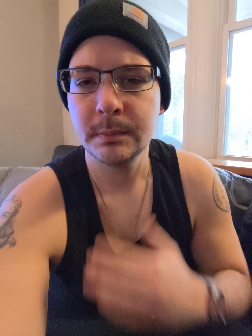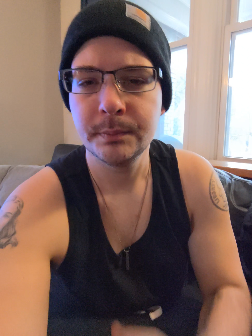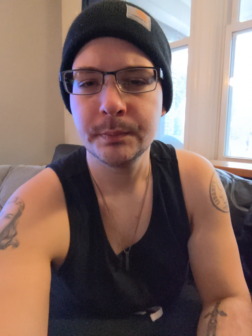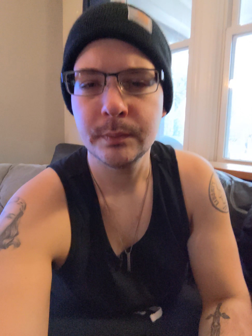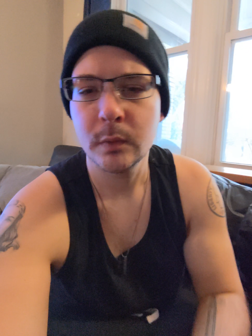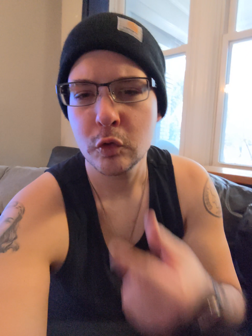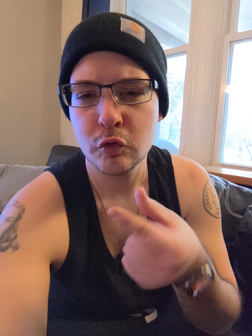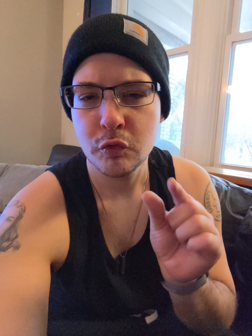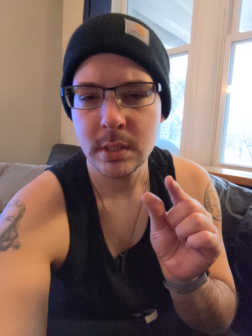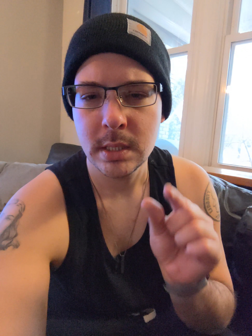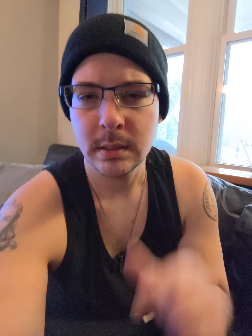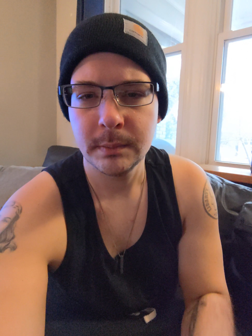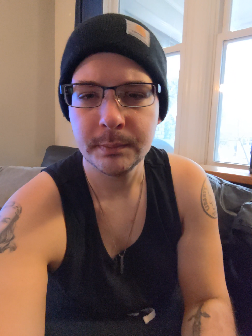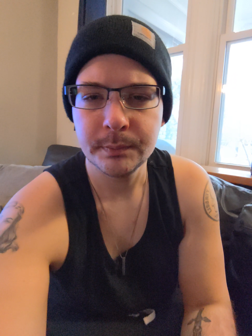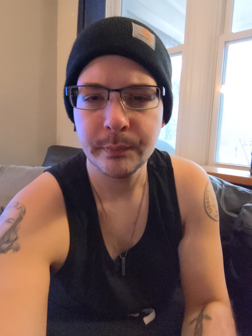green